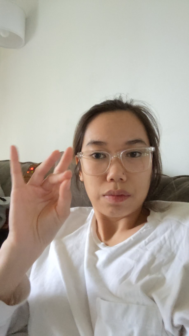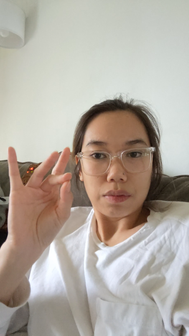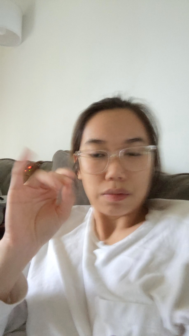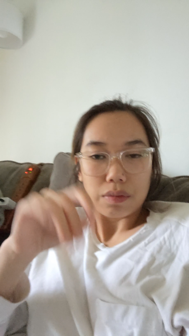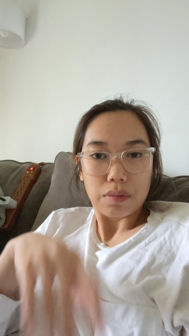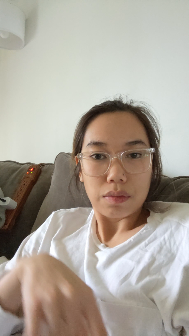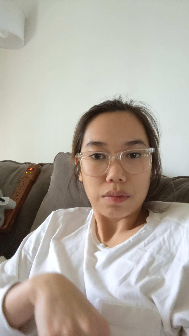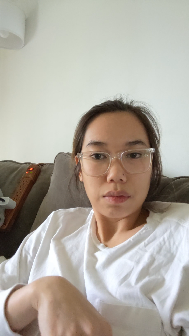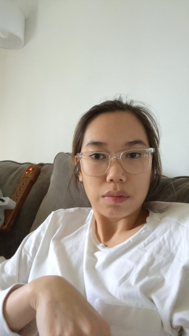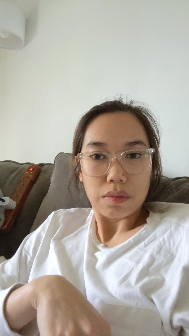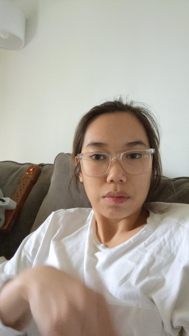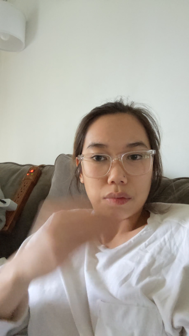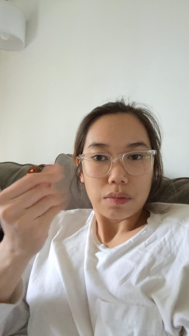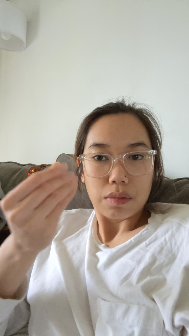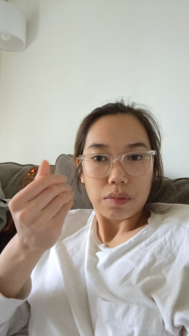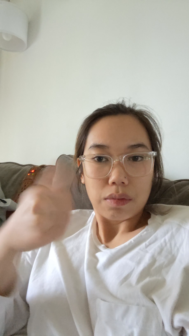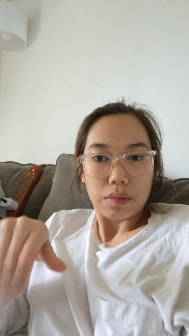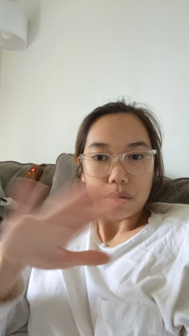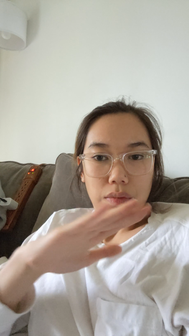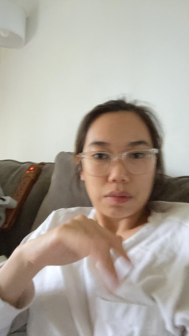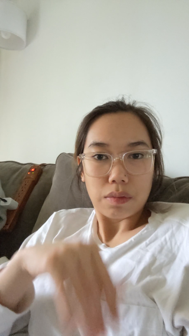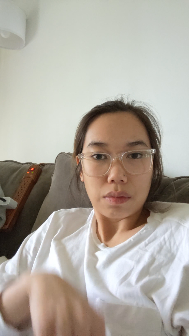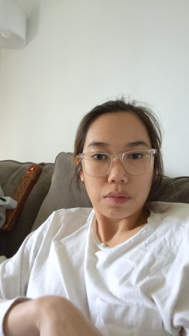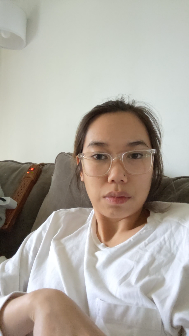garden